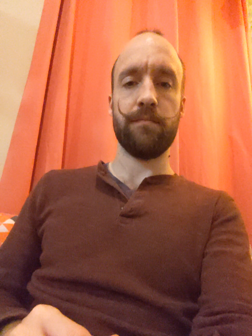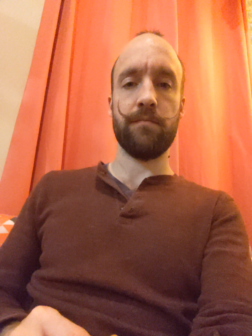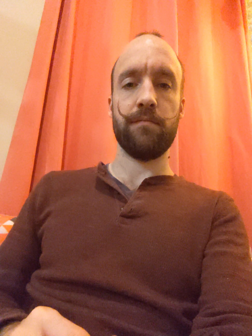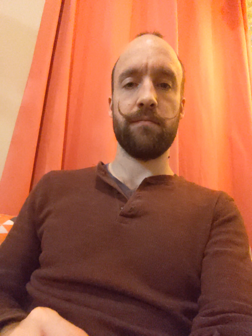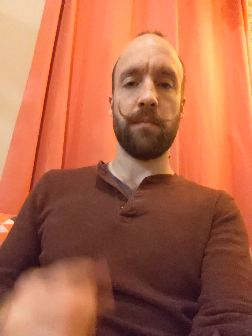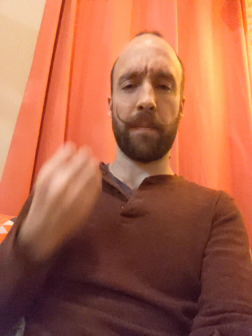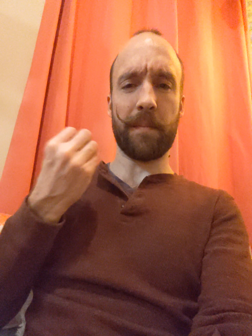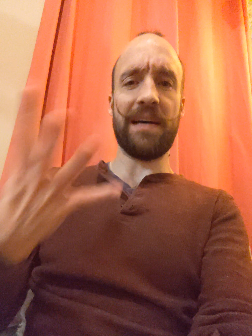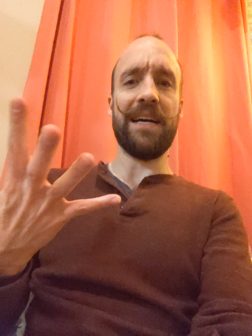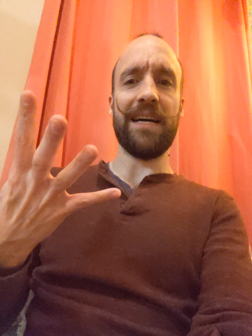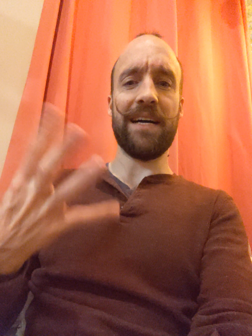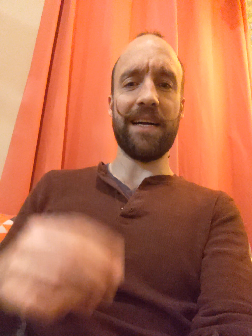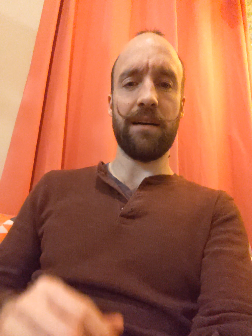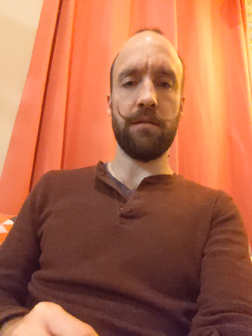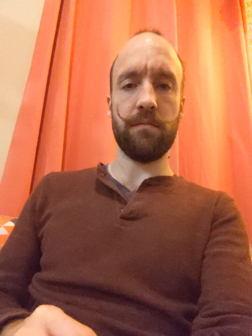many